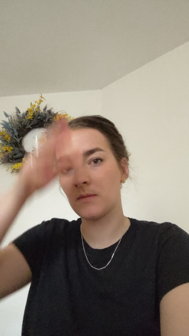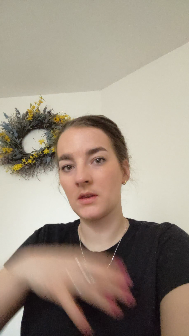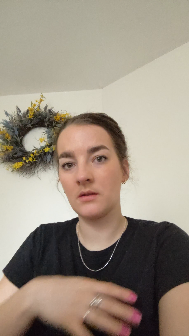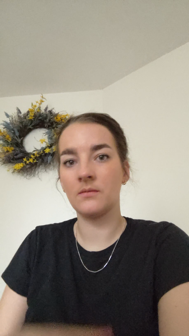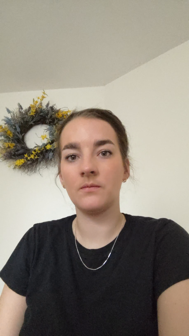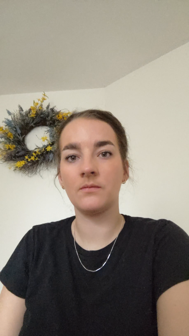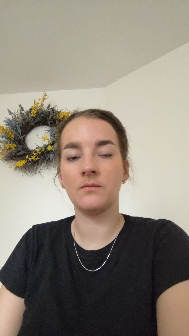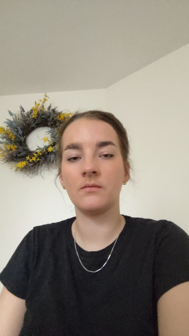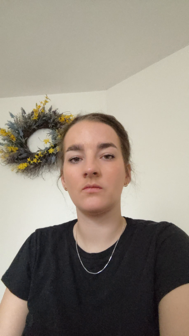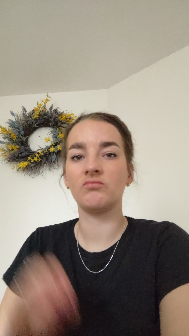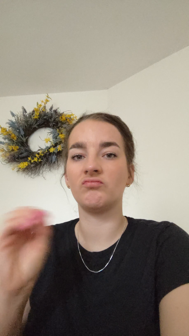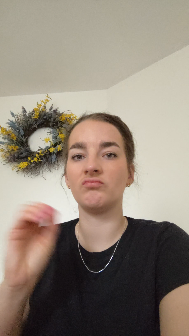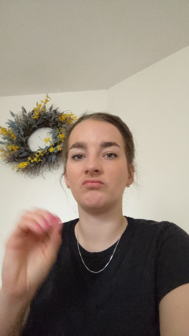none